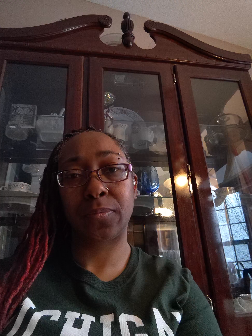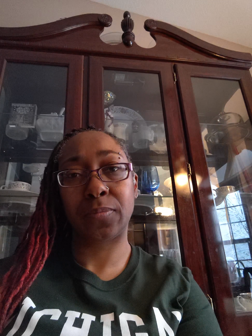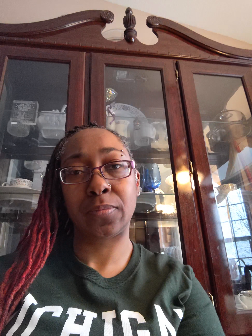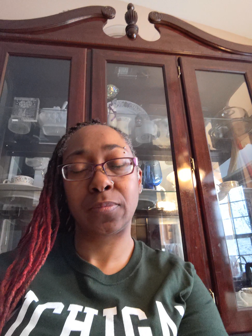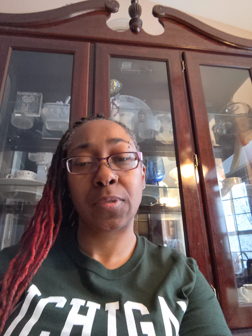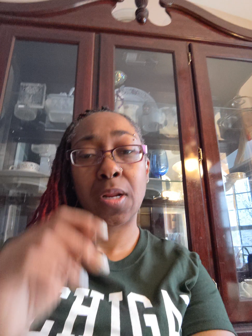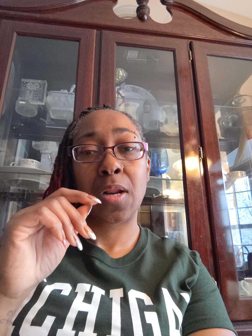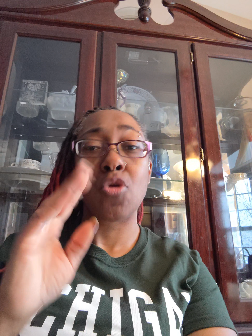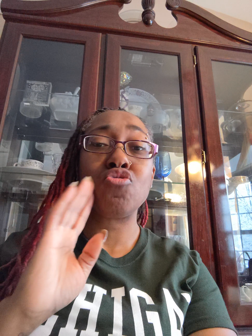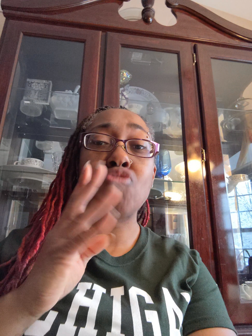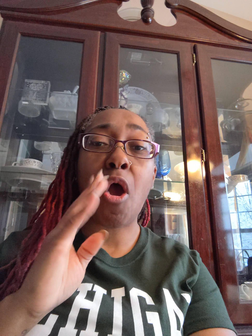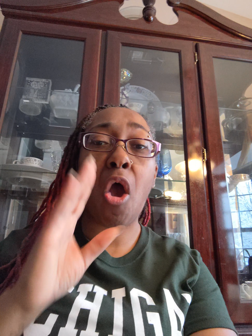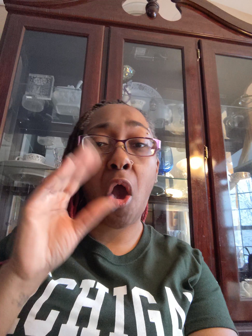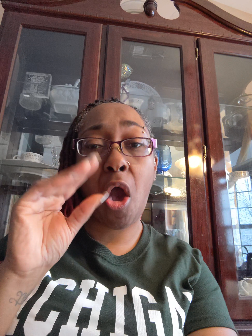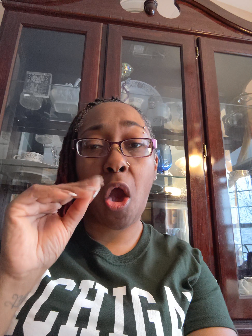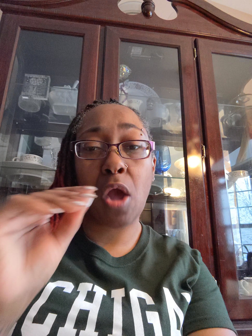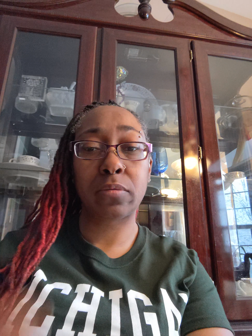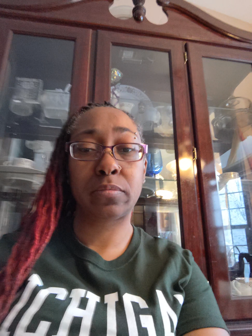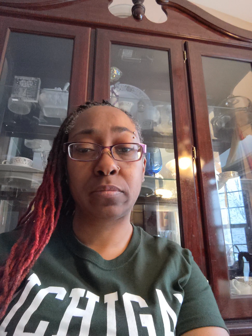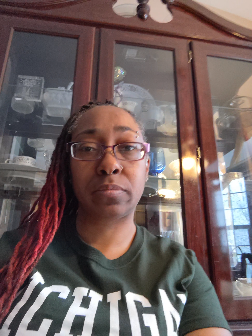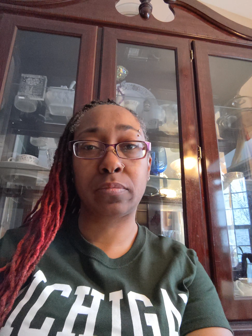talk